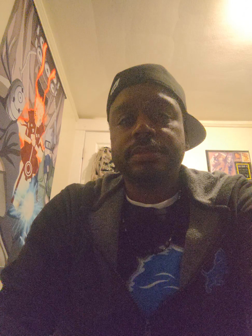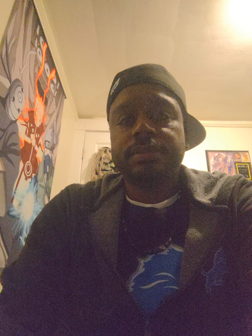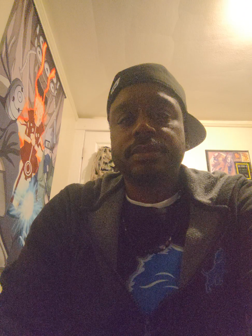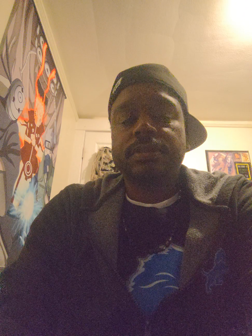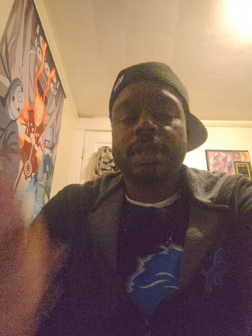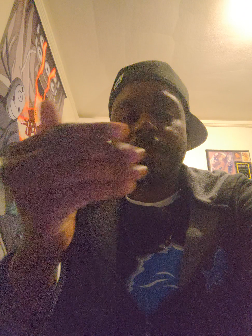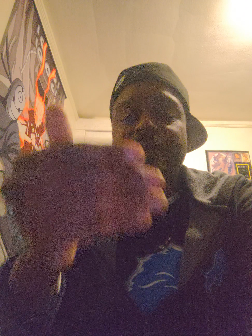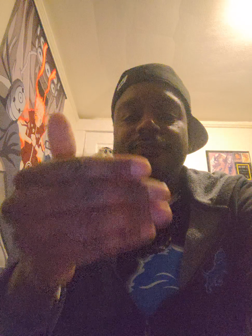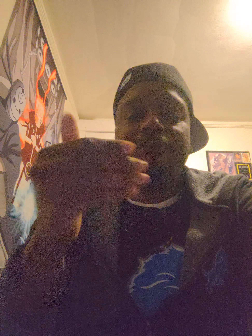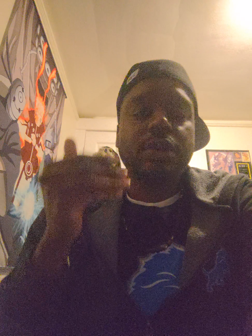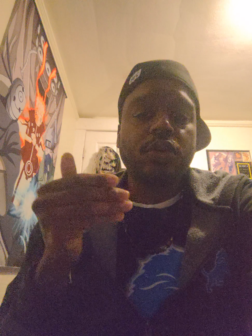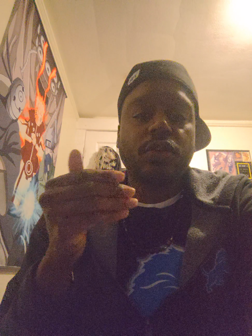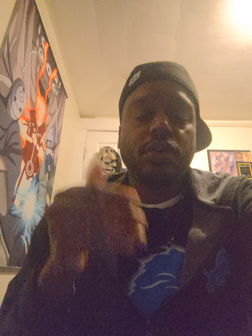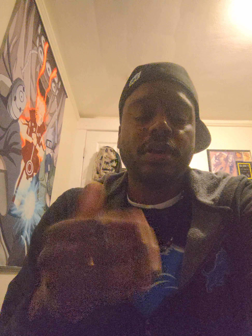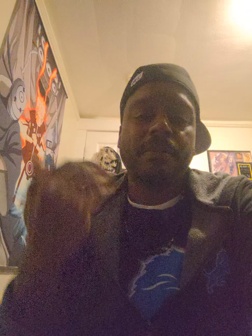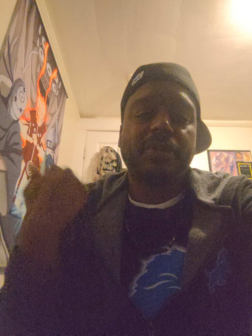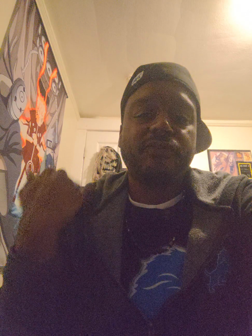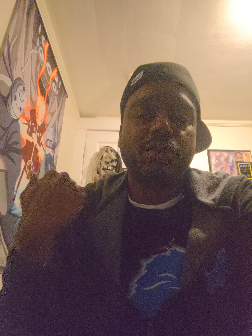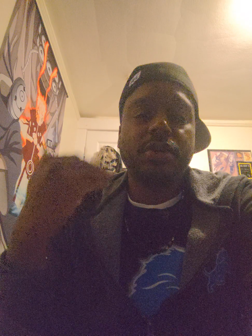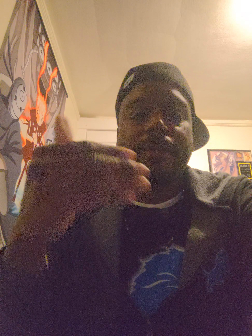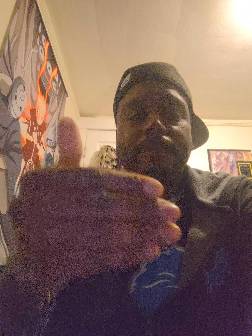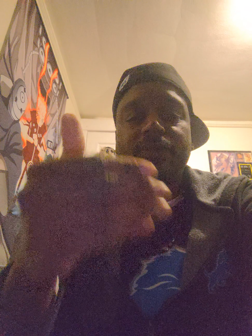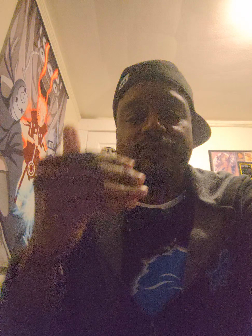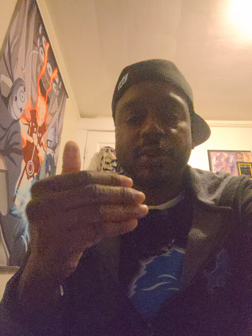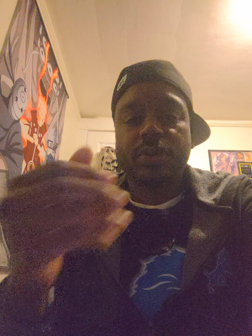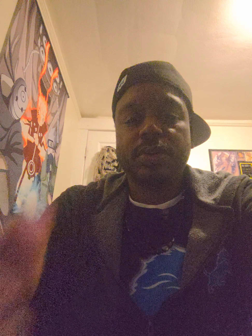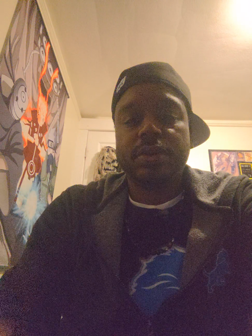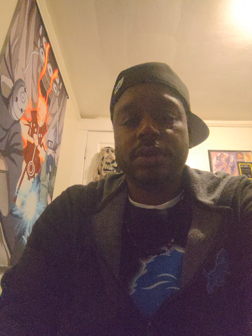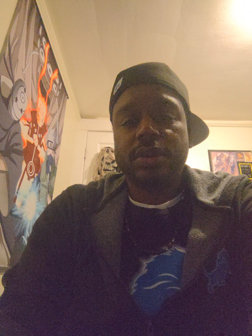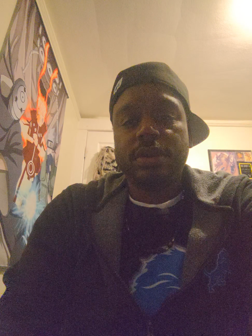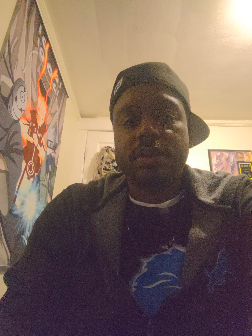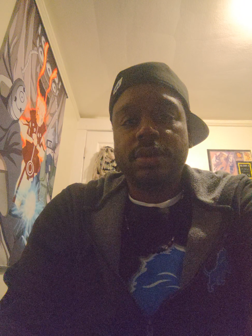before